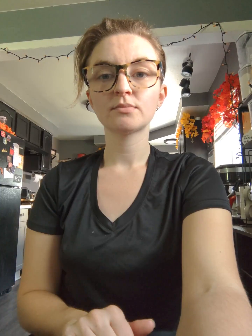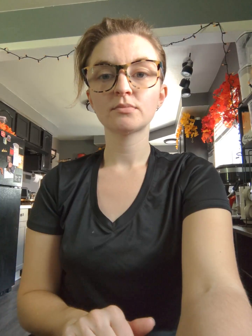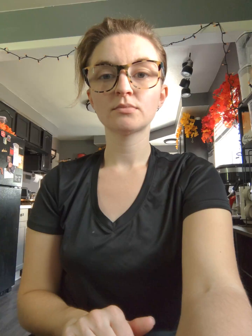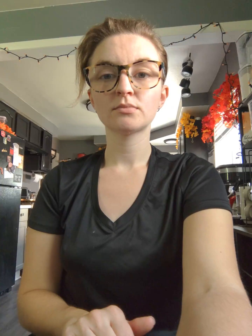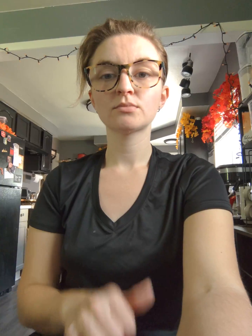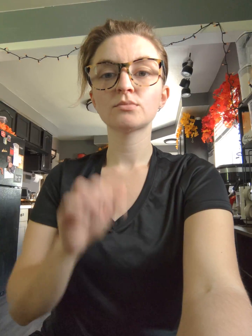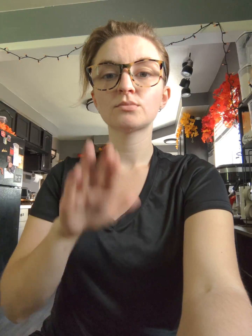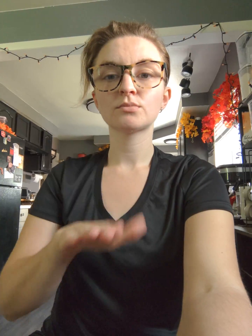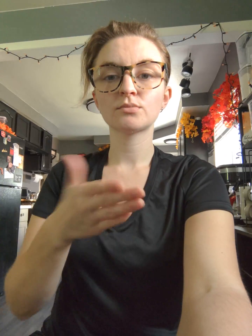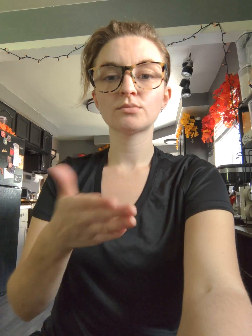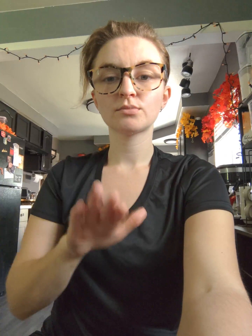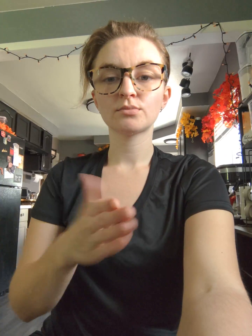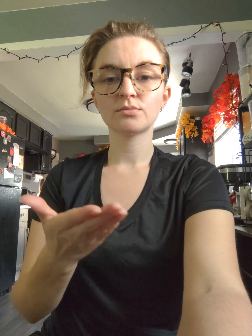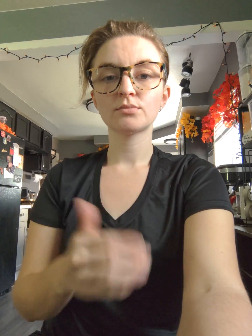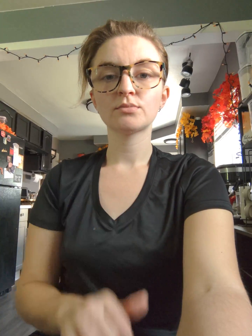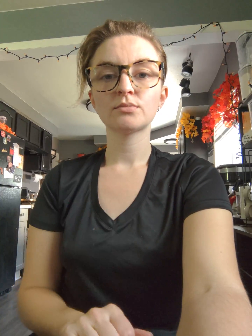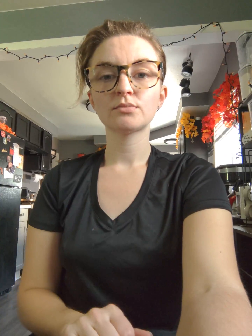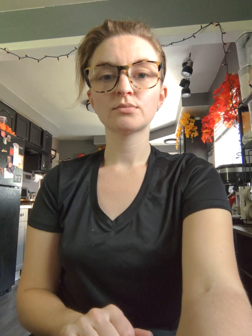kitchen